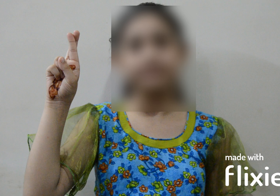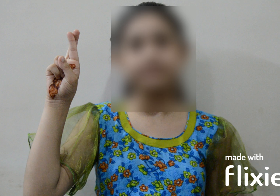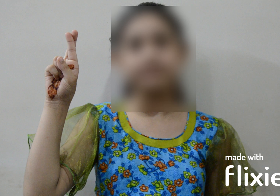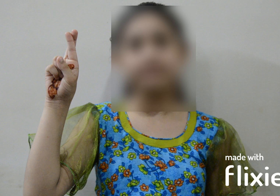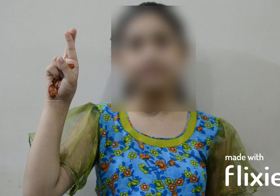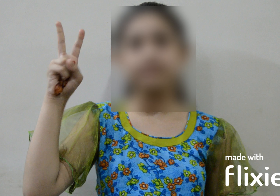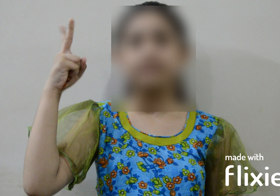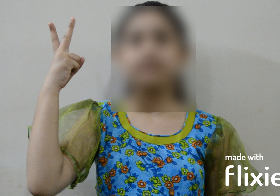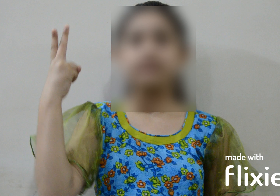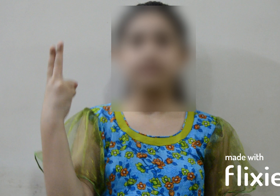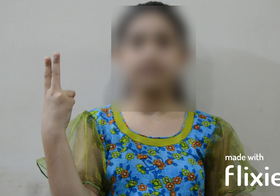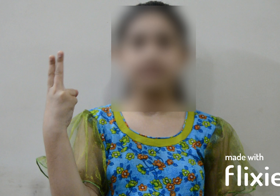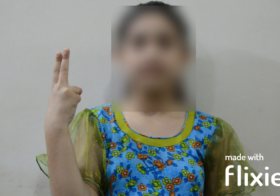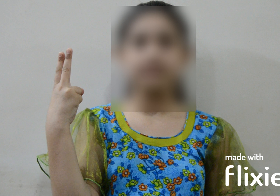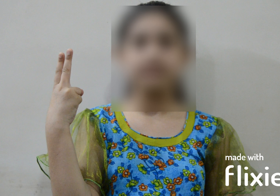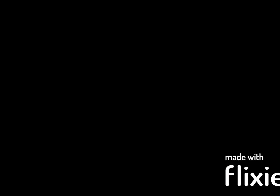ڑ